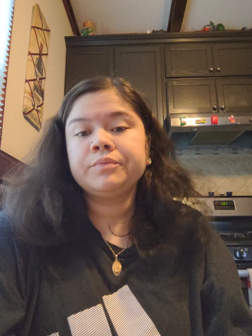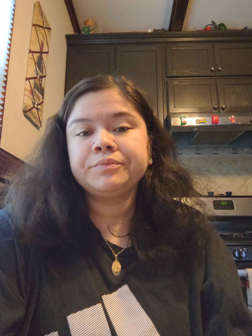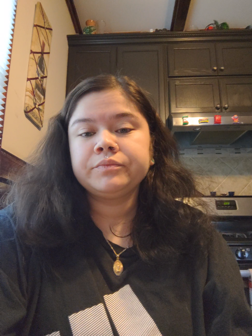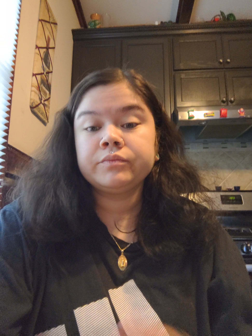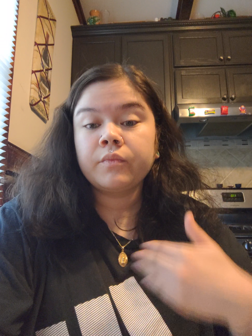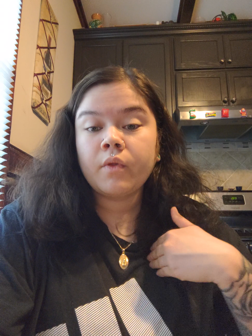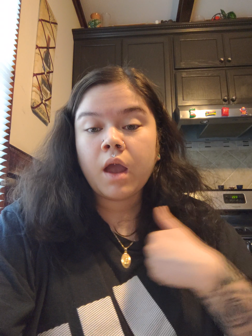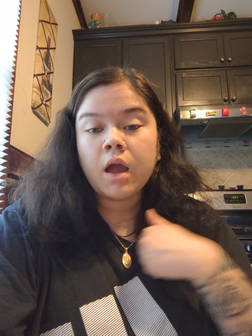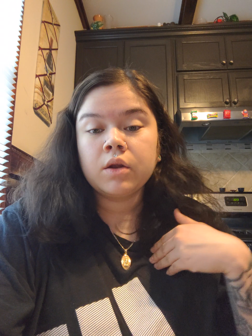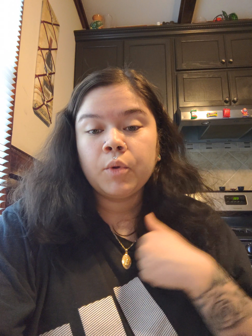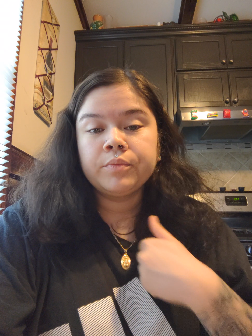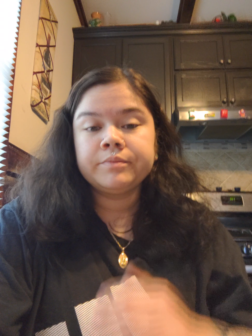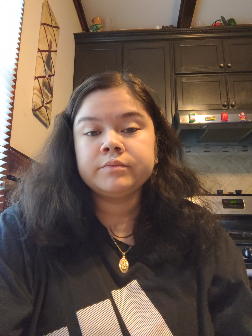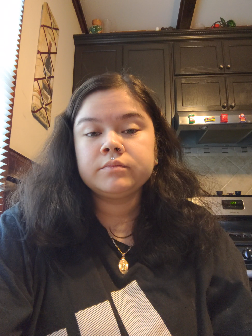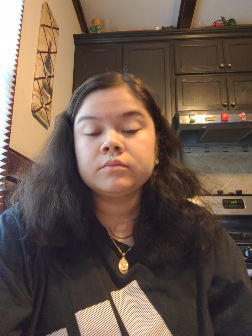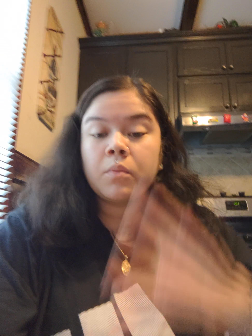animal